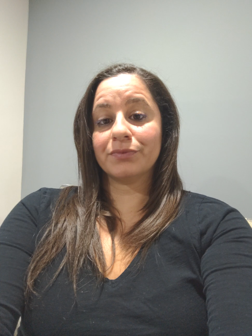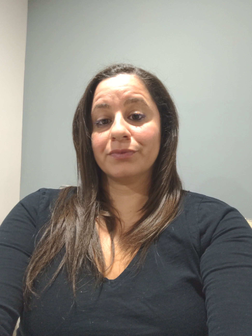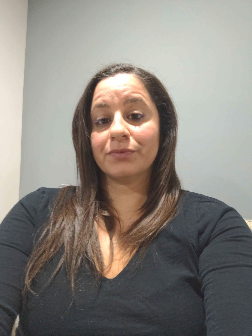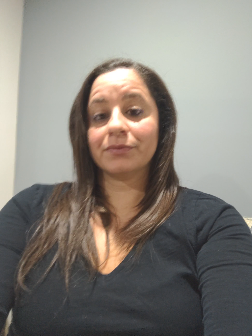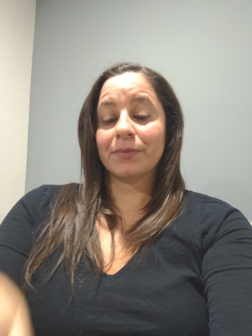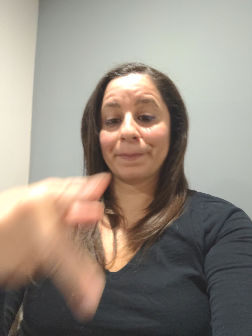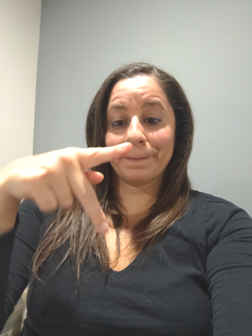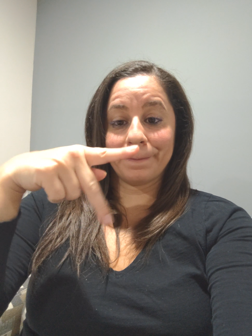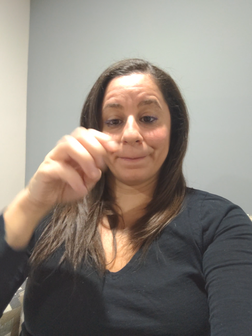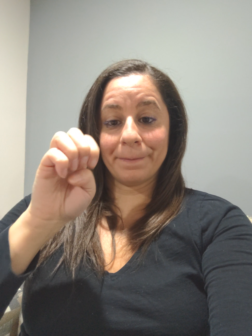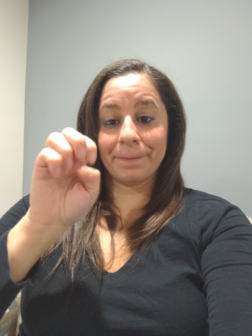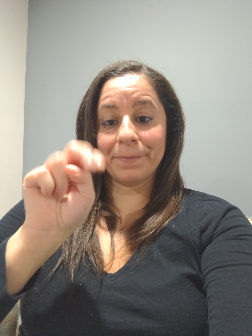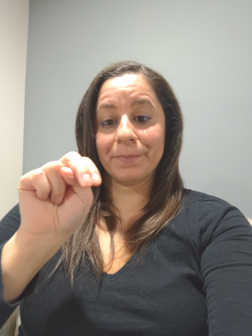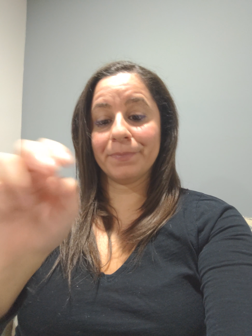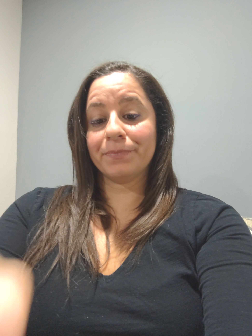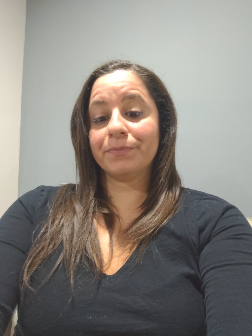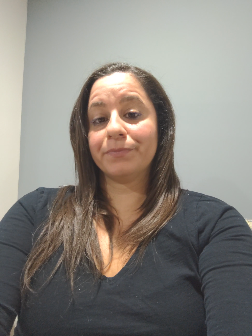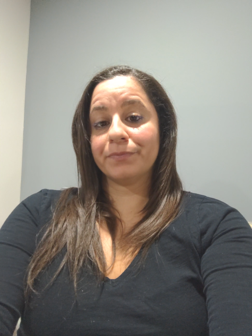pen